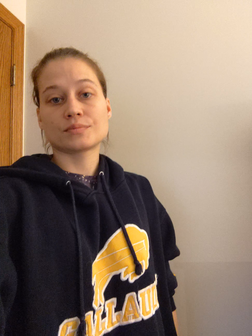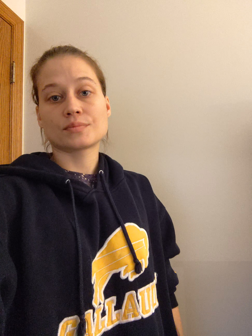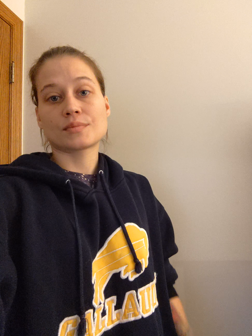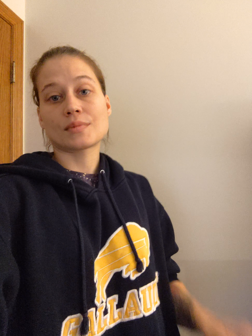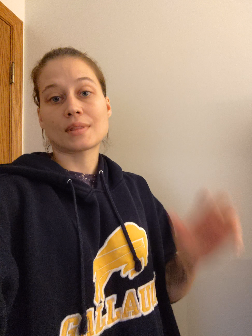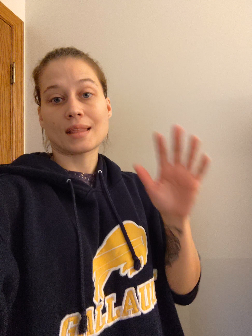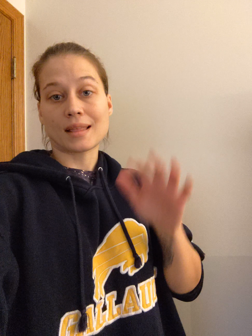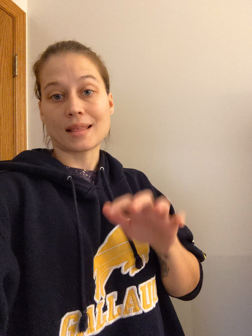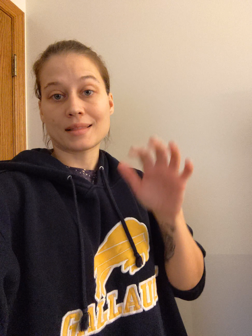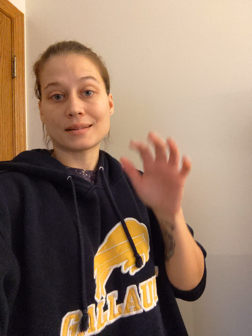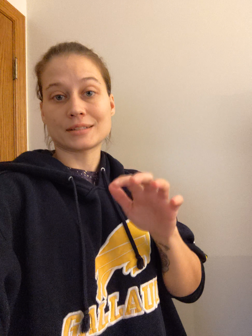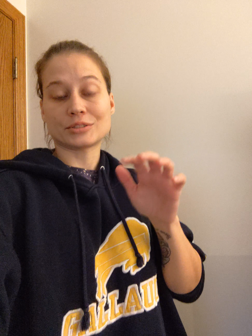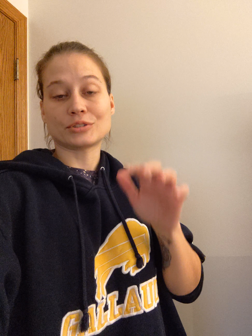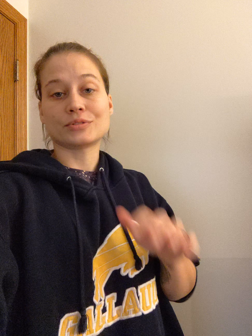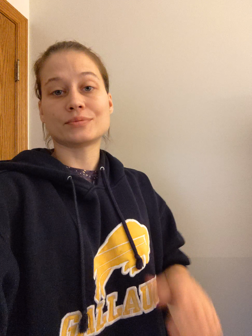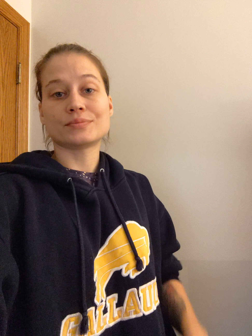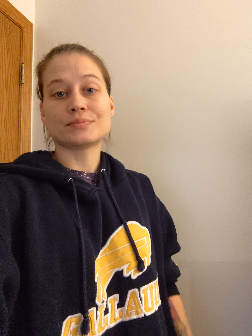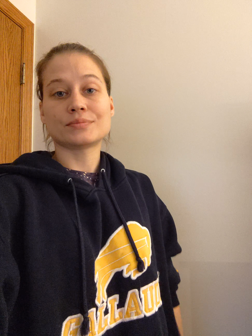alligator